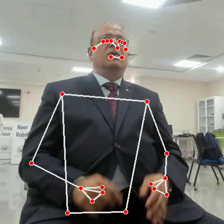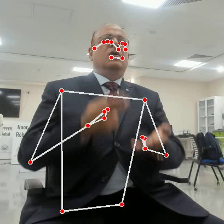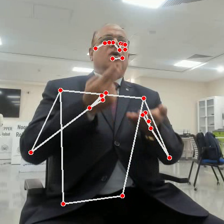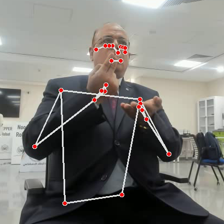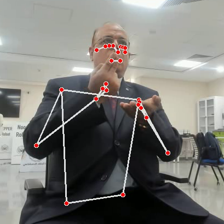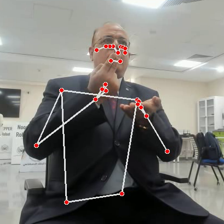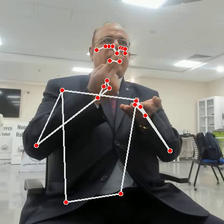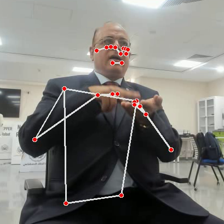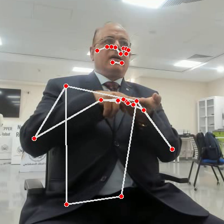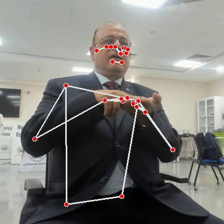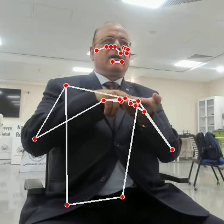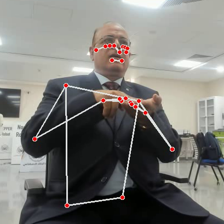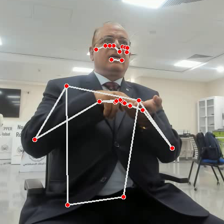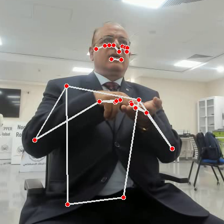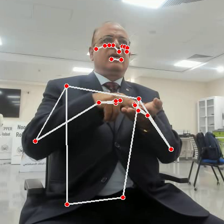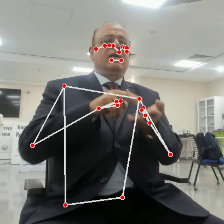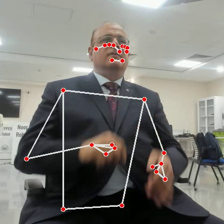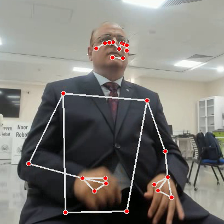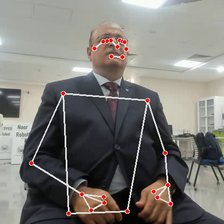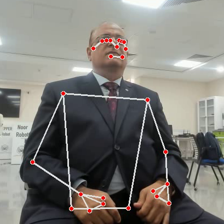gomma